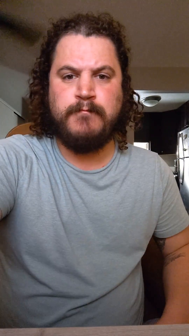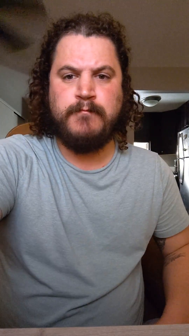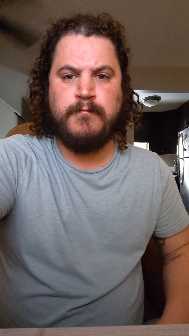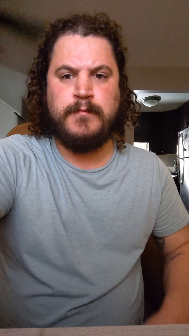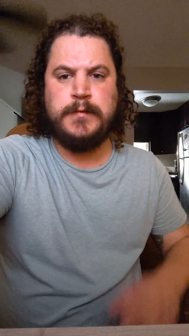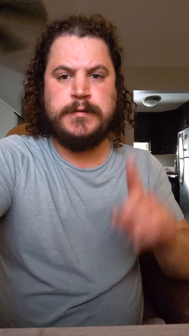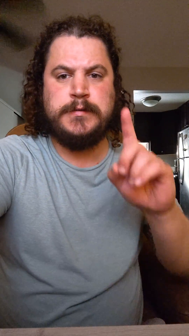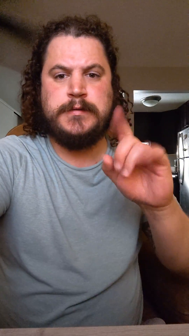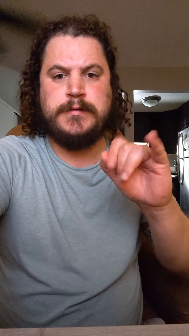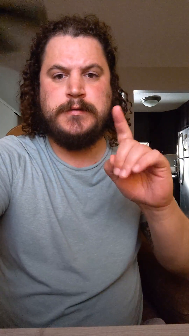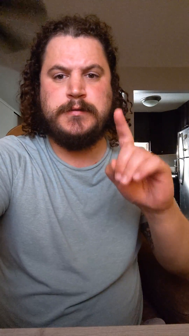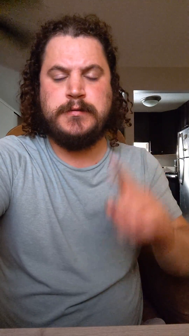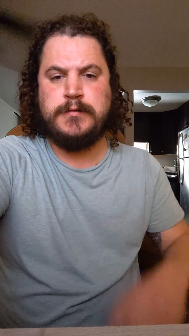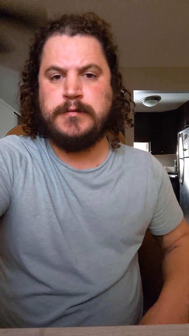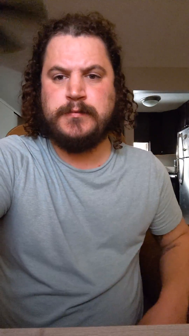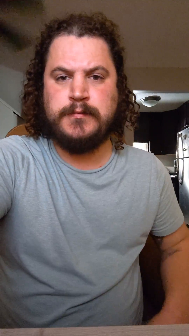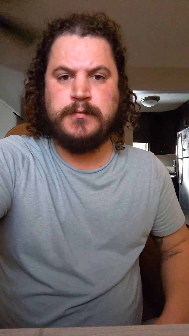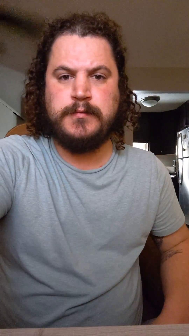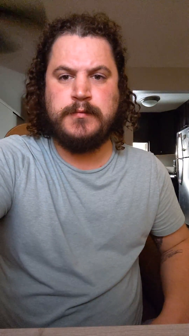did